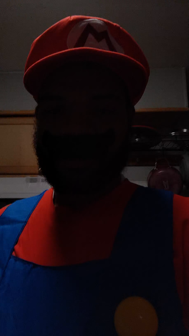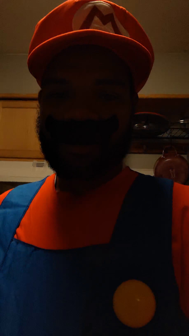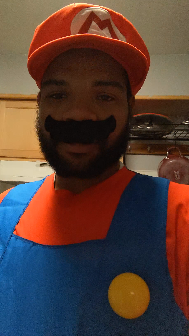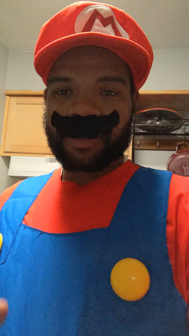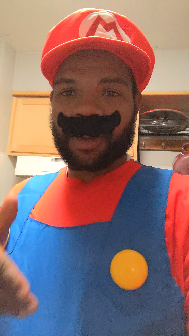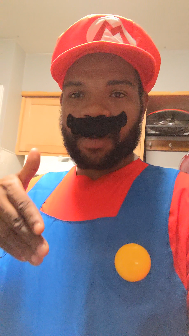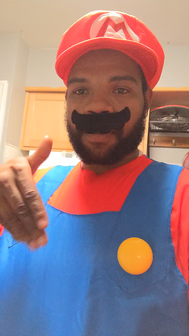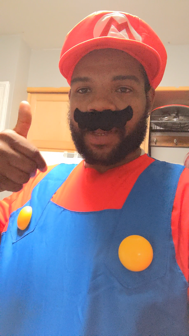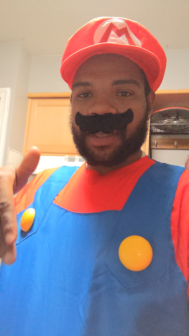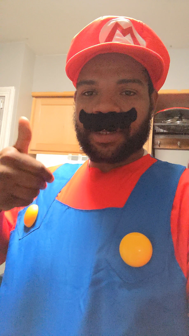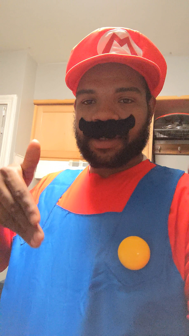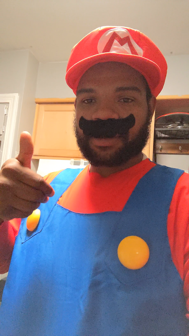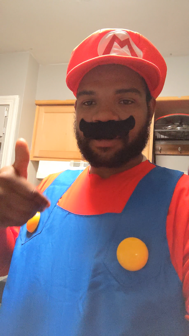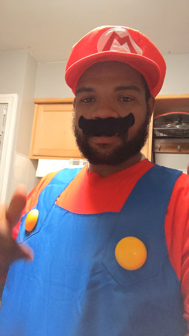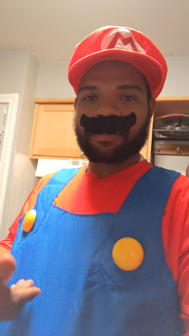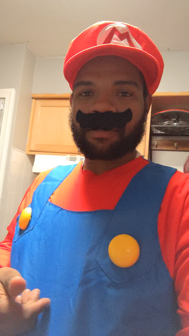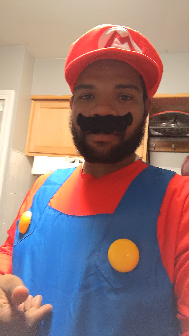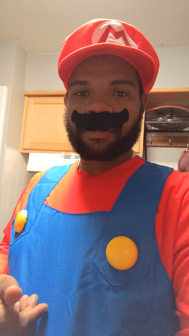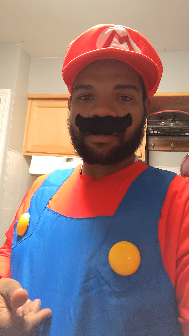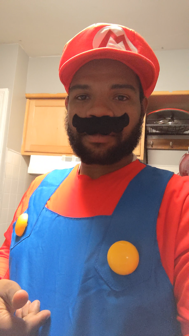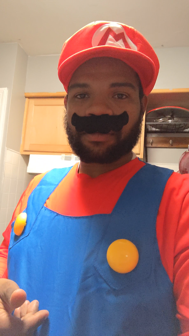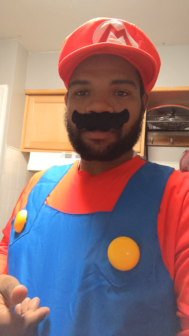pants